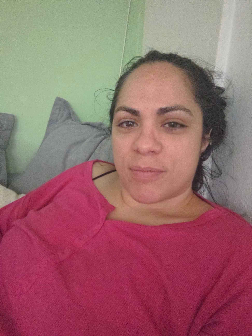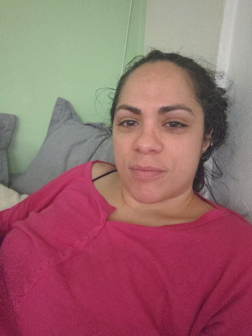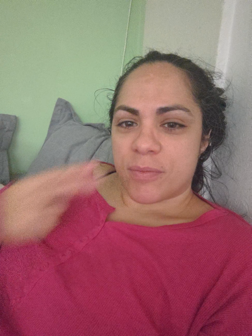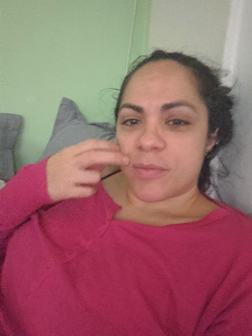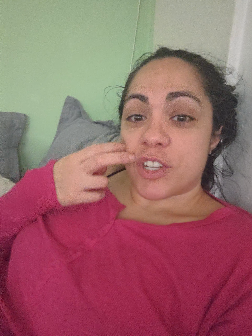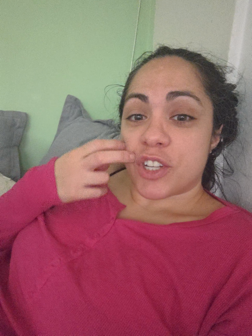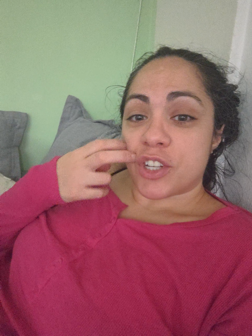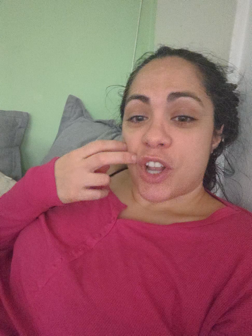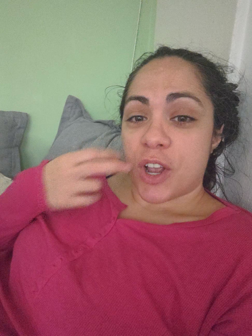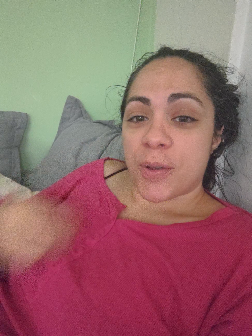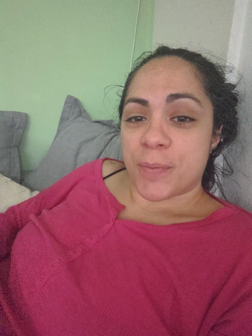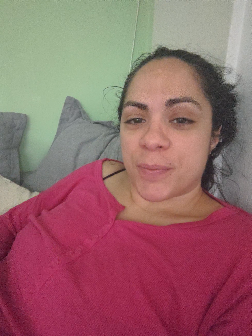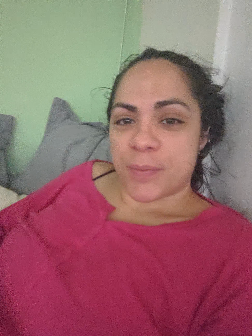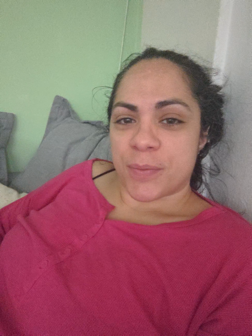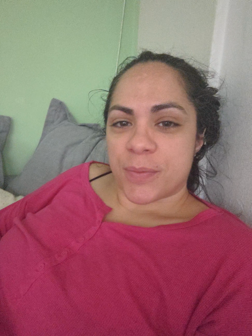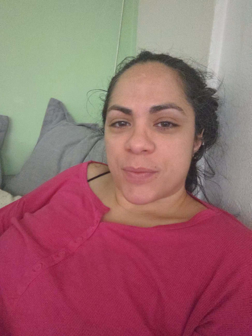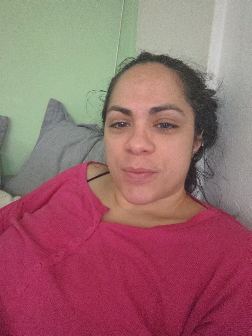gum